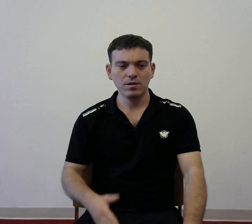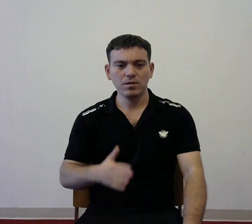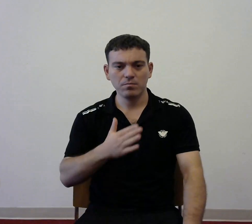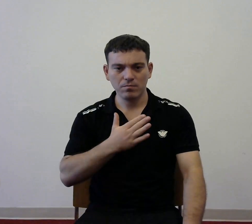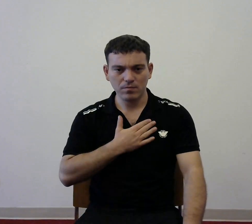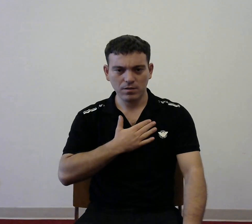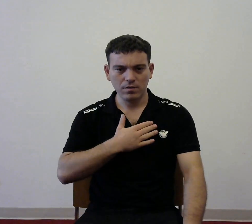mən